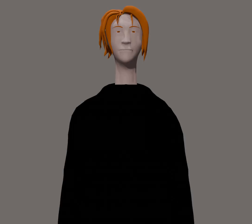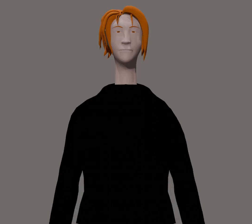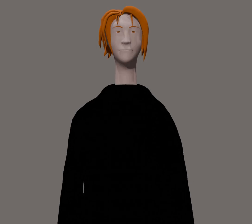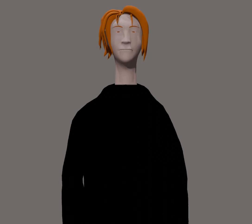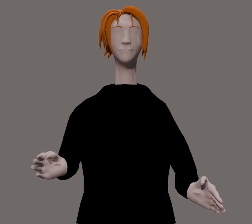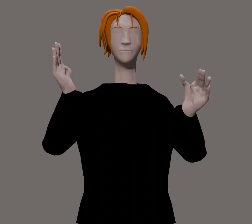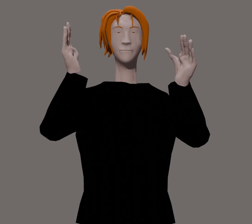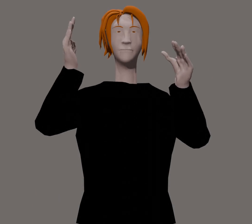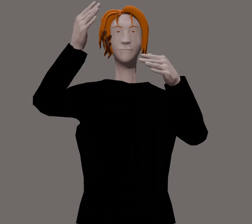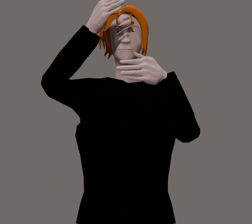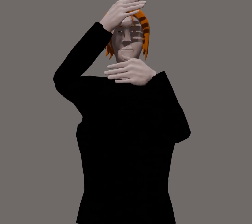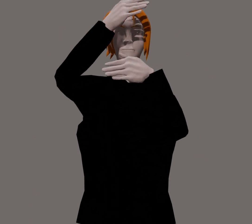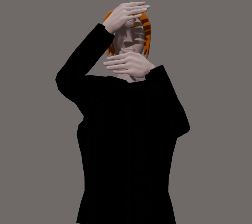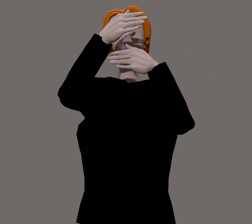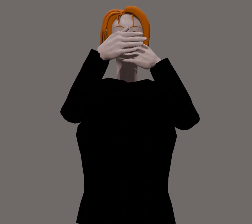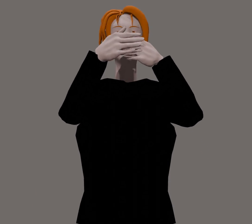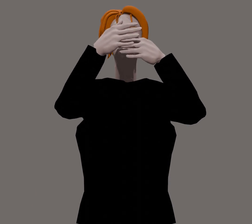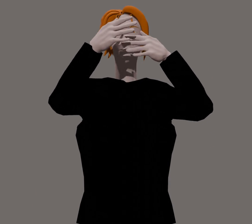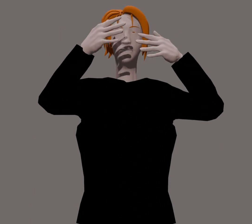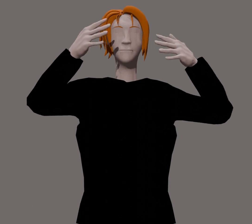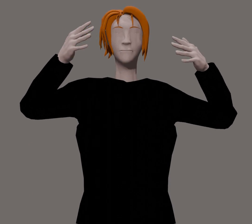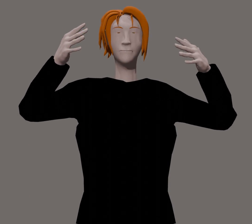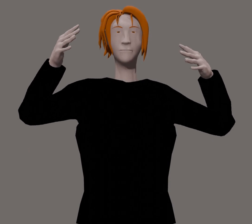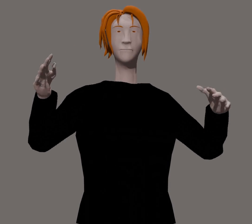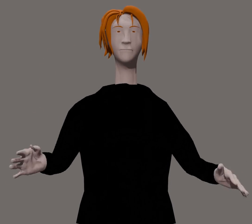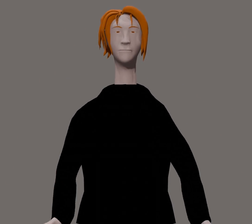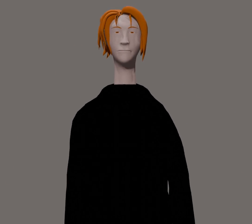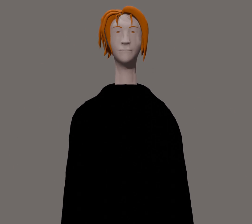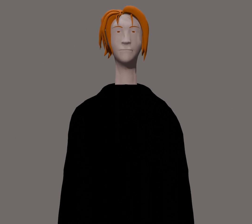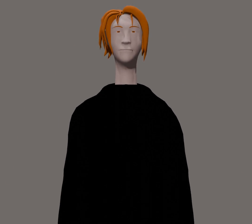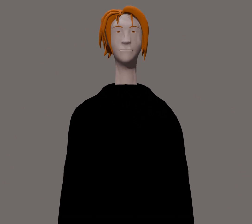Burka